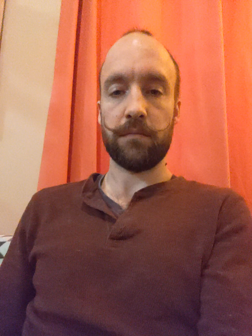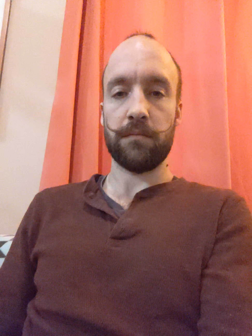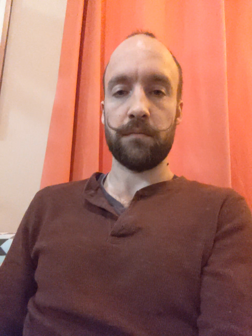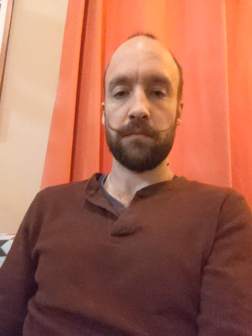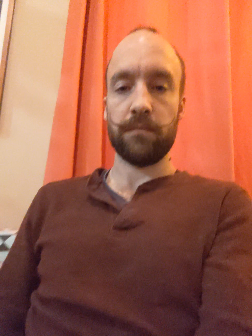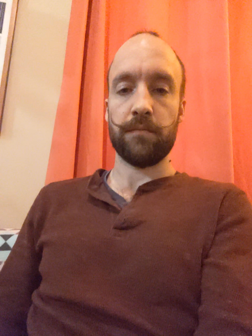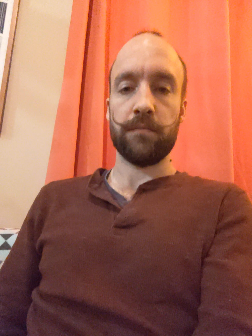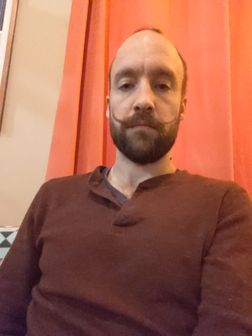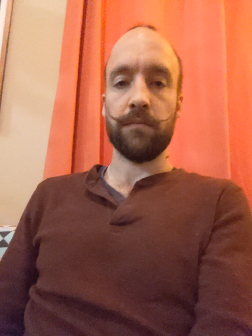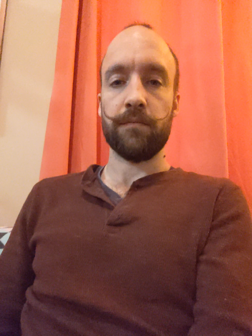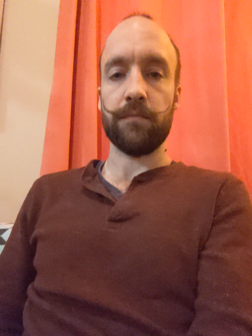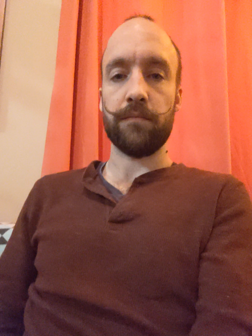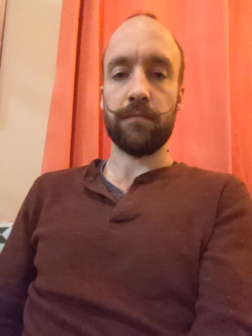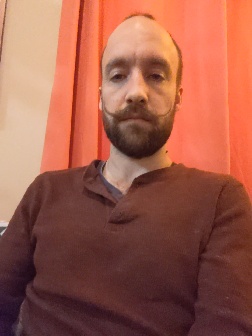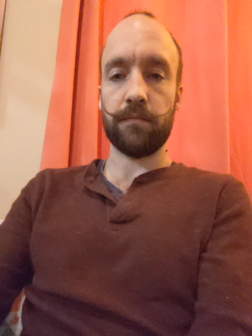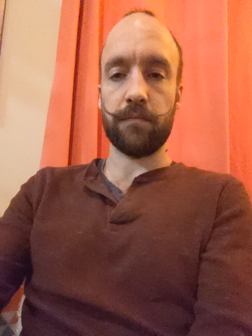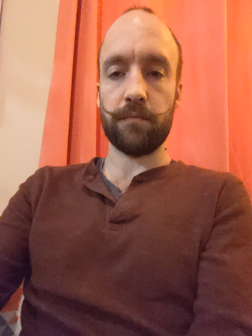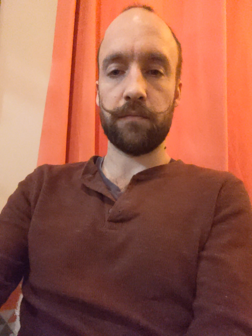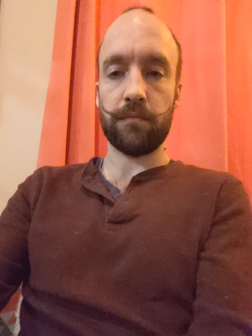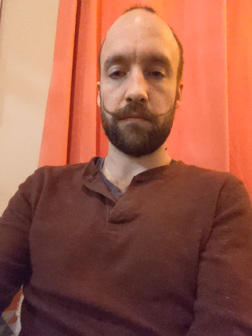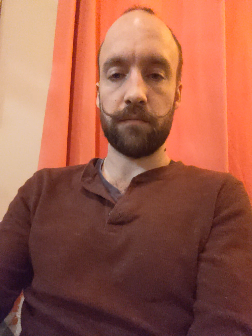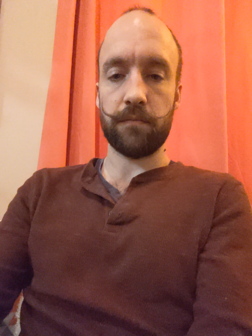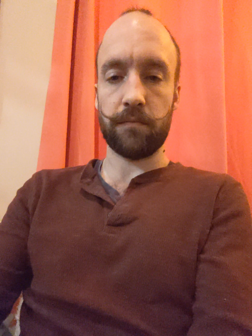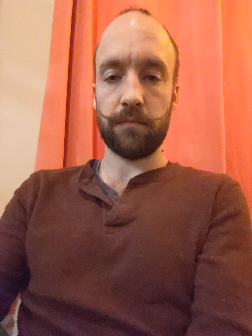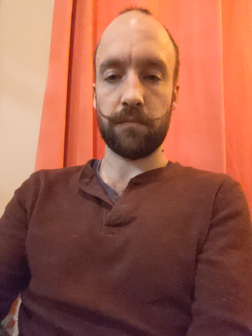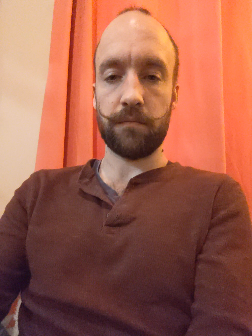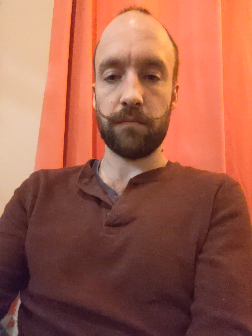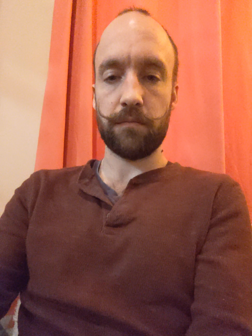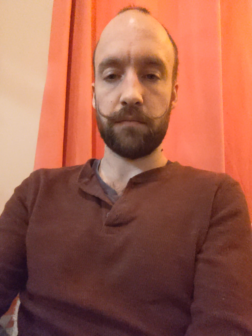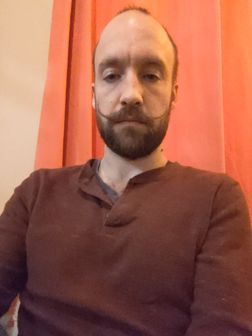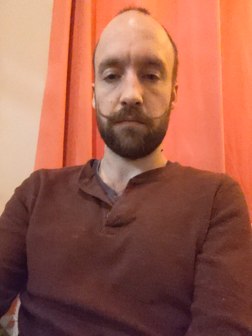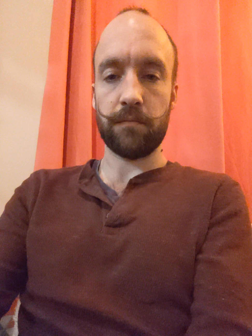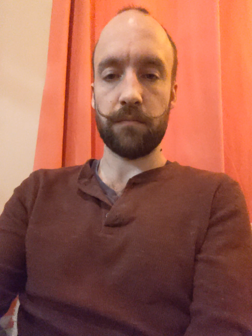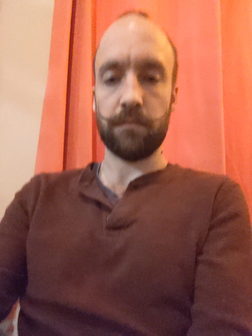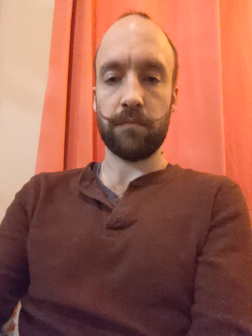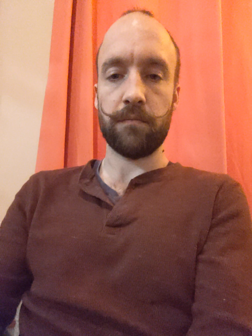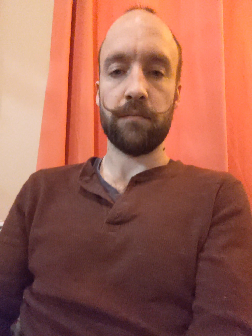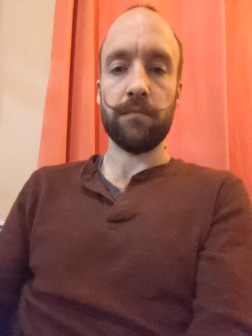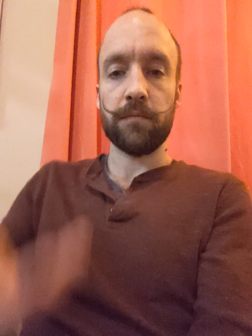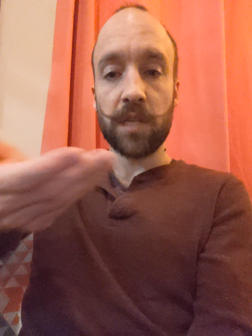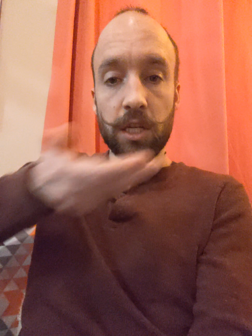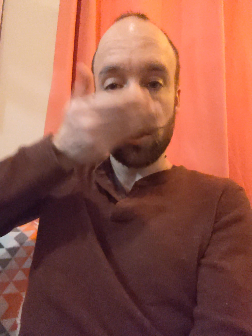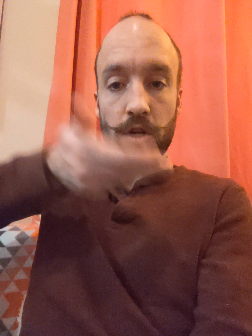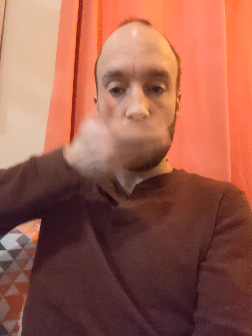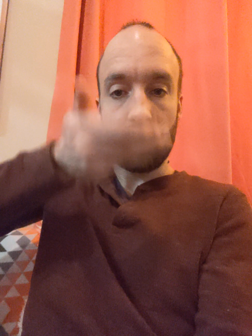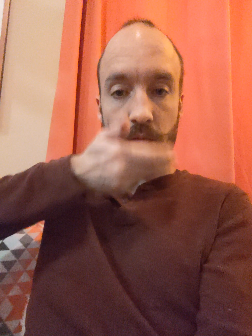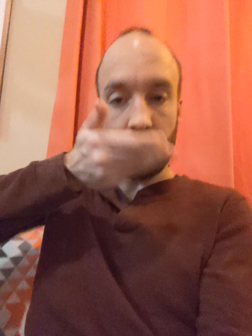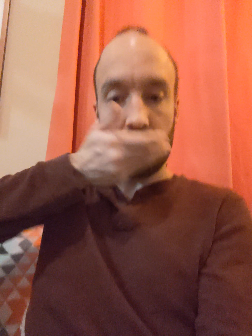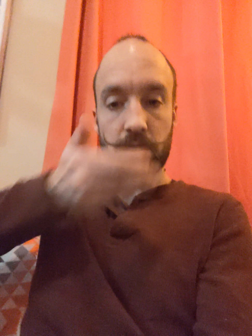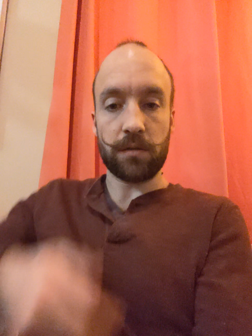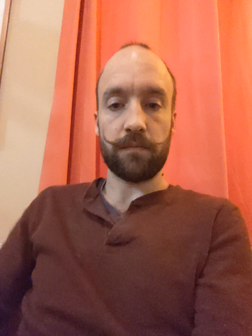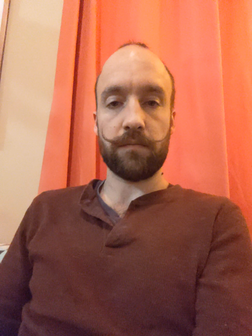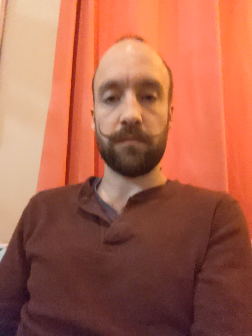cereal